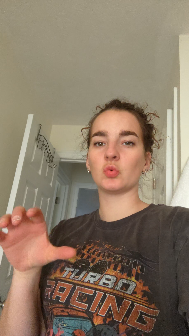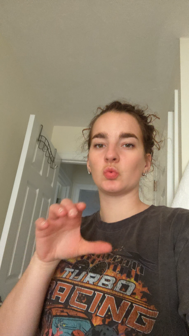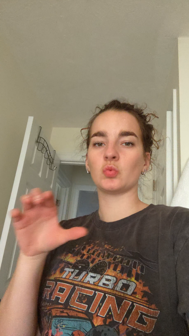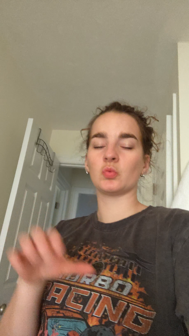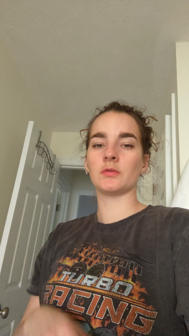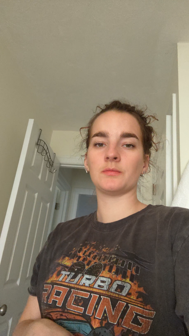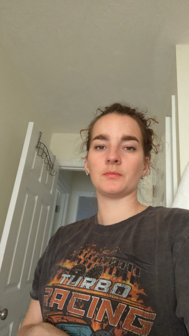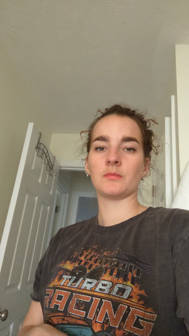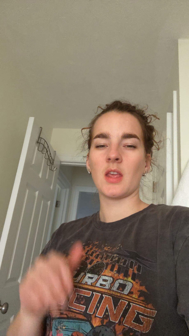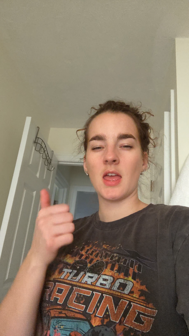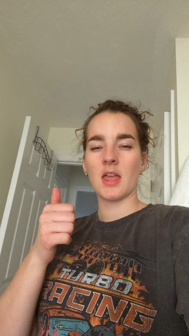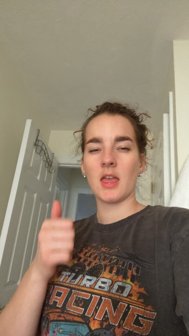how